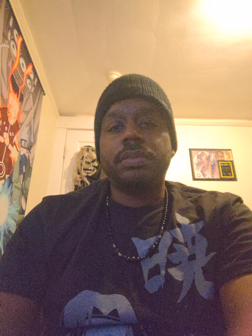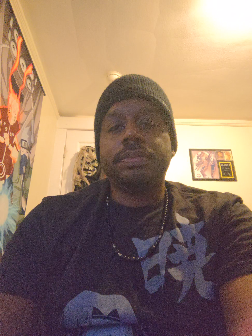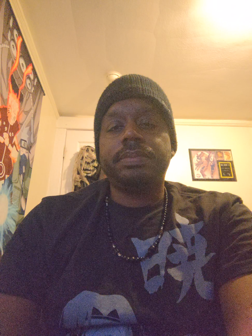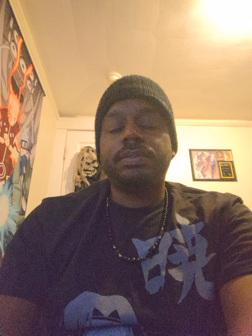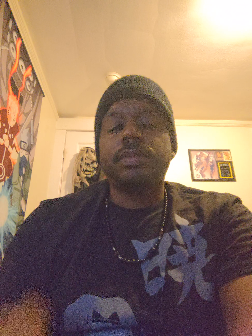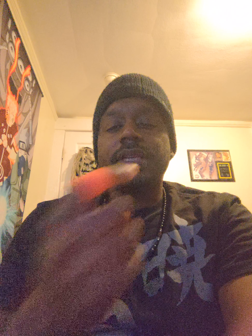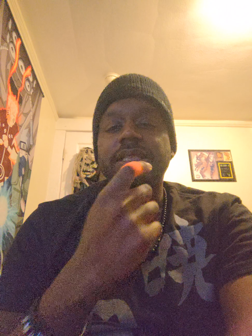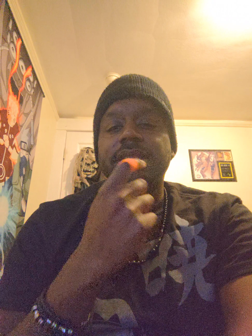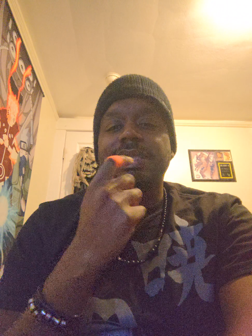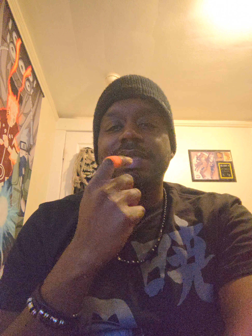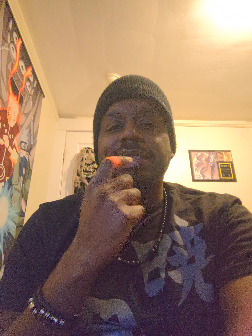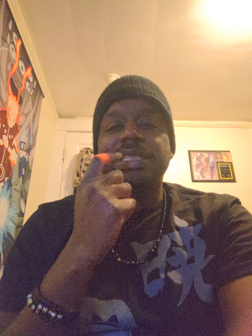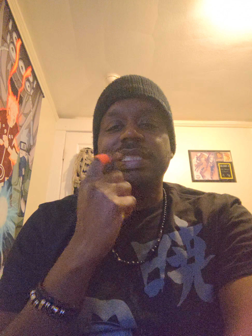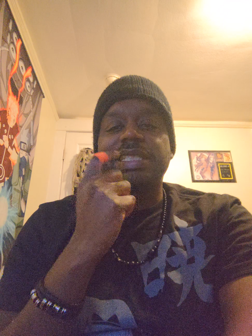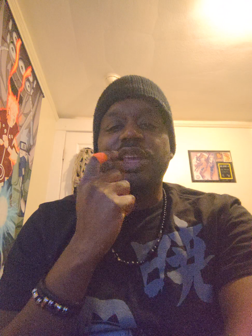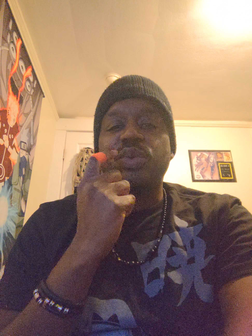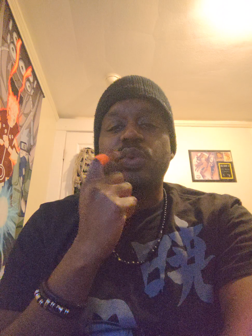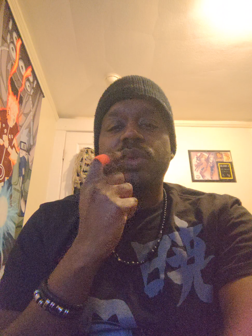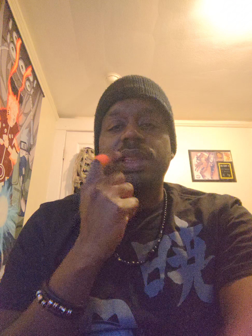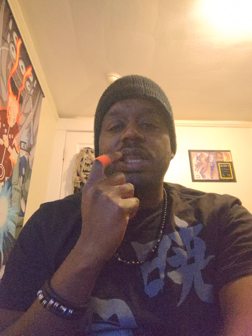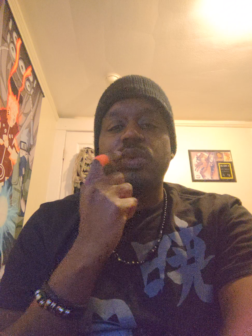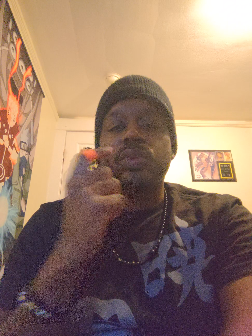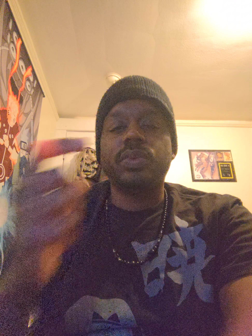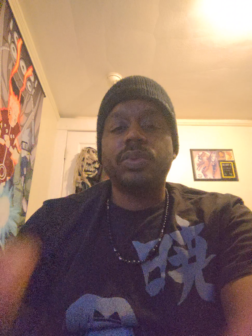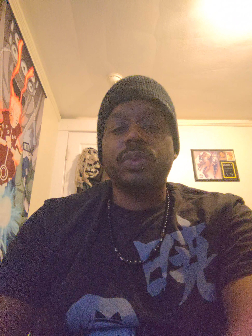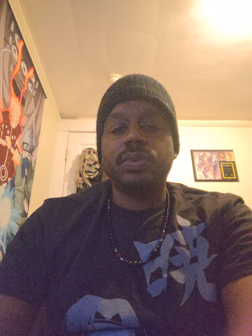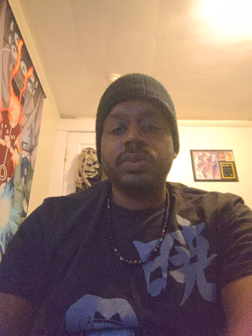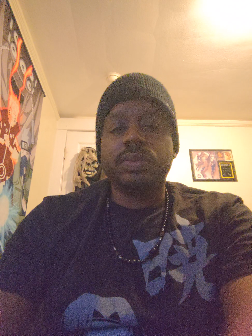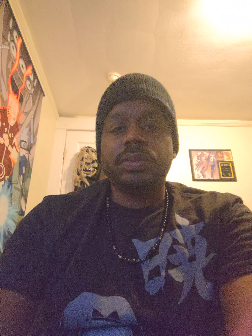tooth